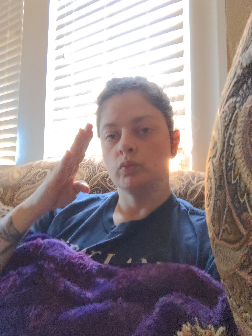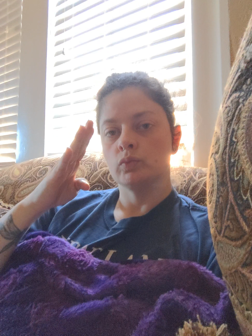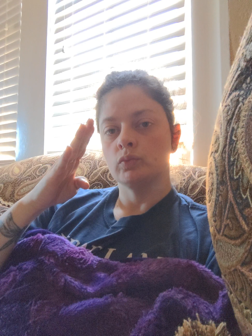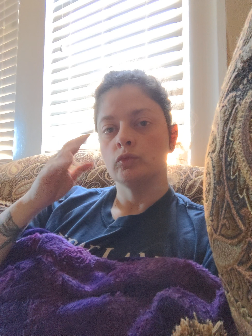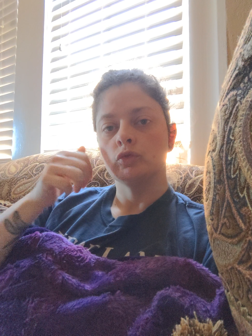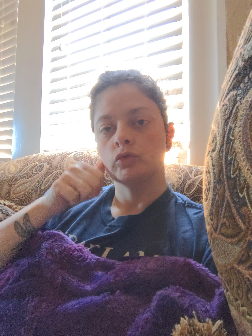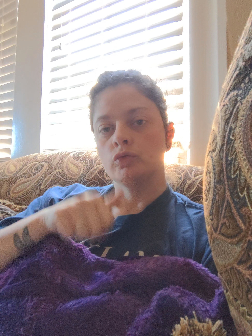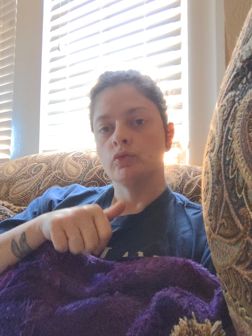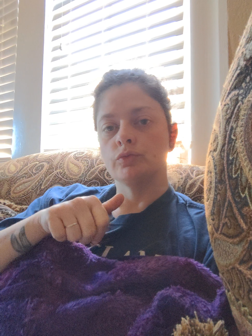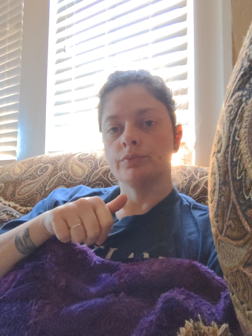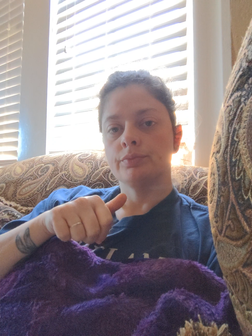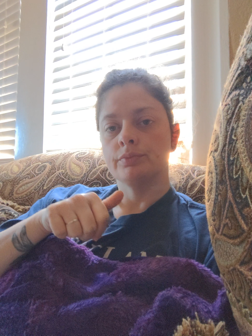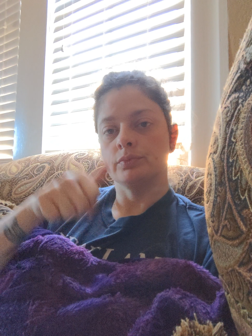girl